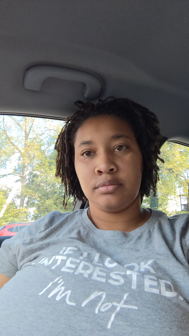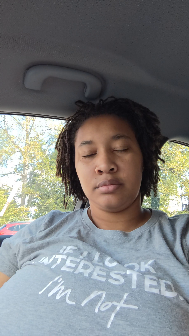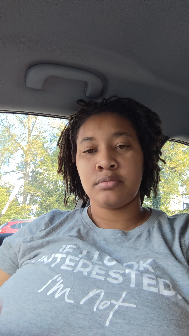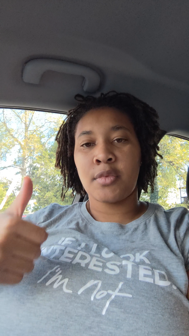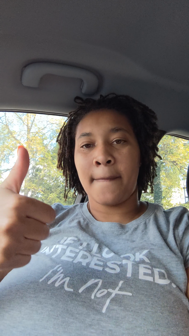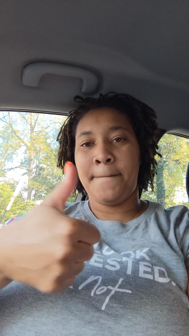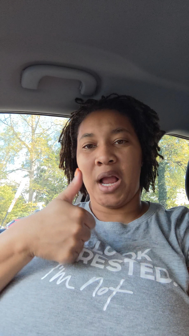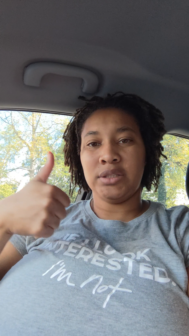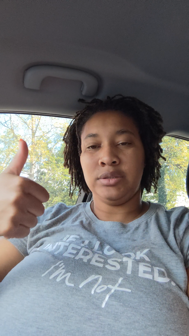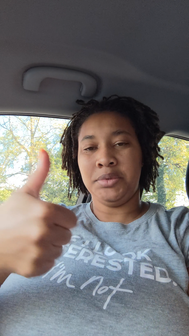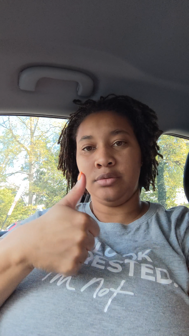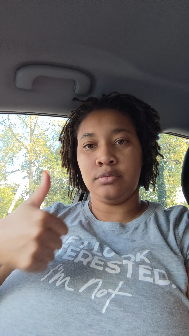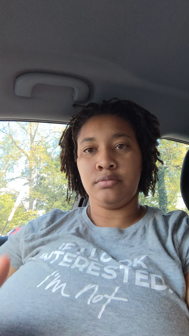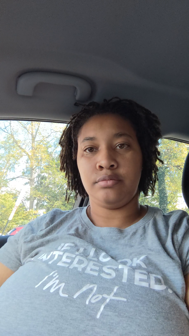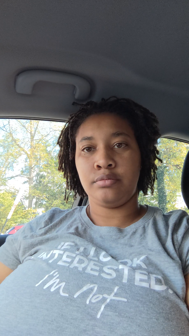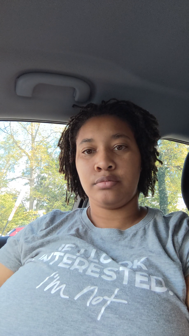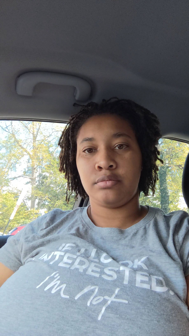basement